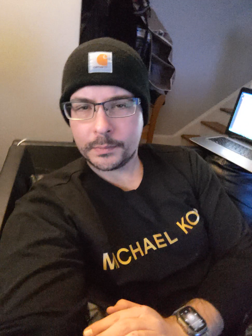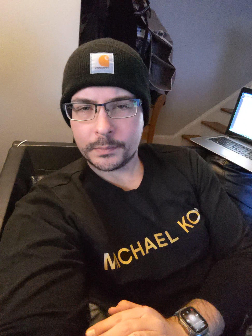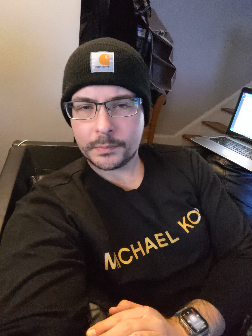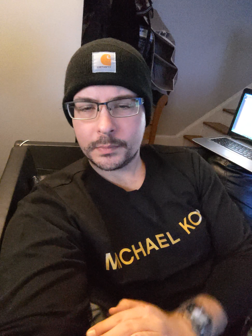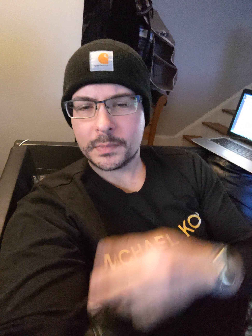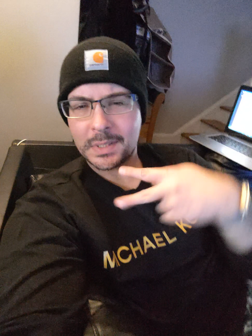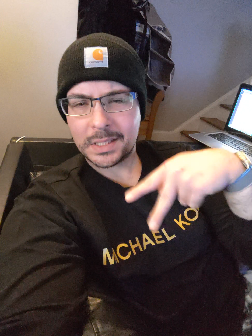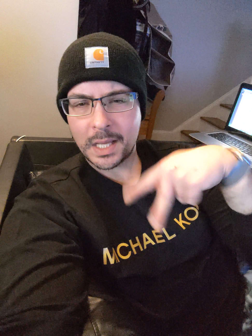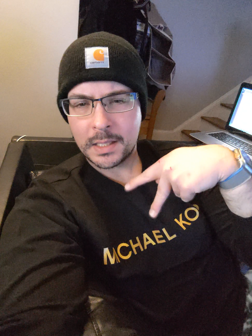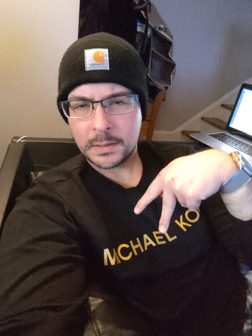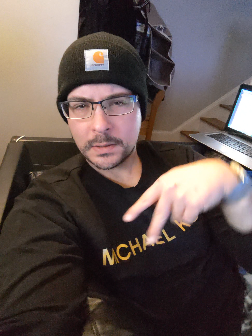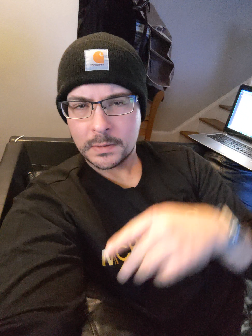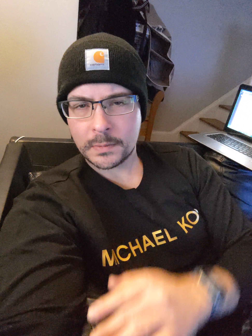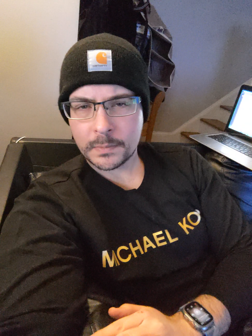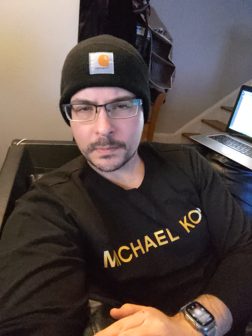dance